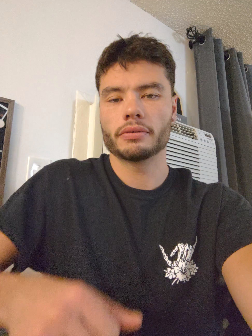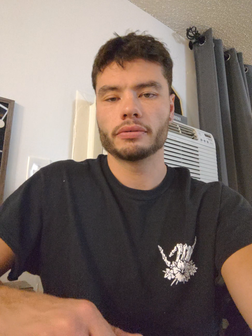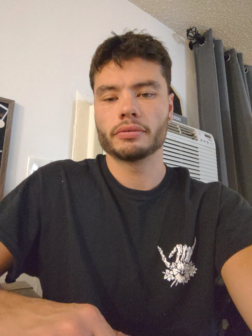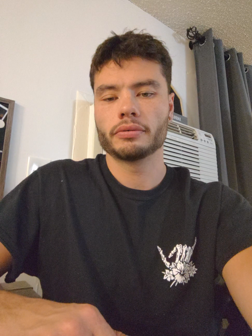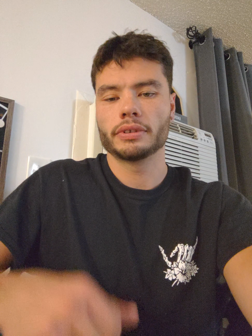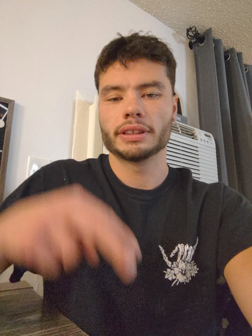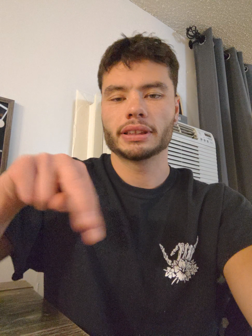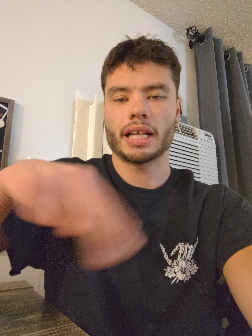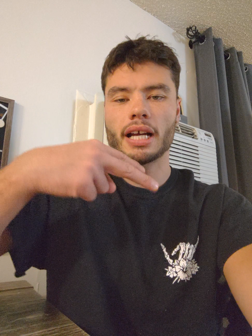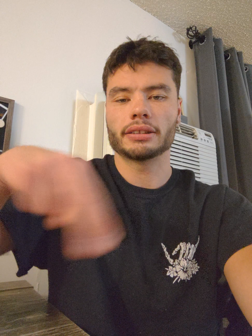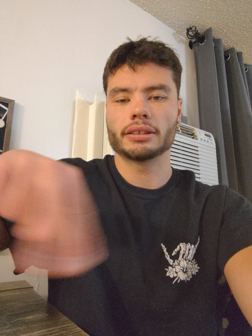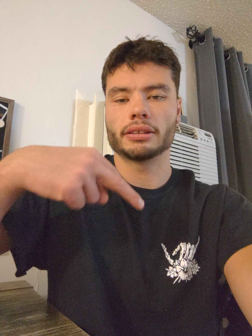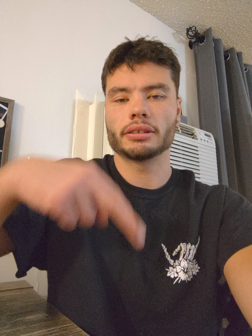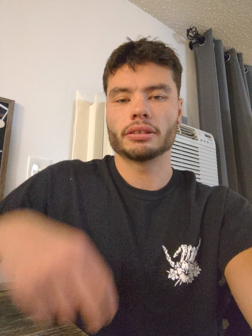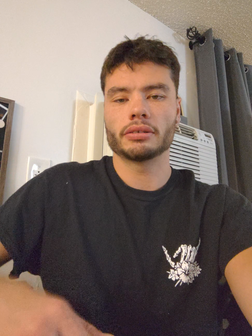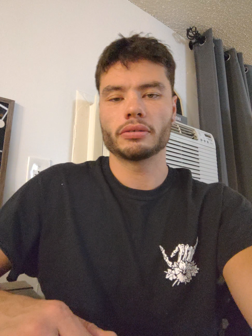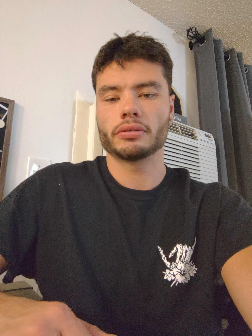dance